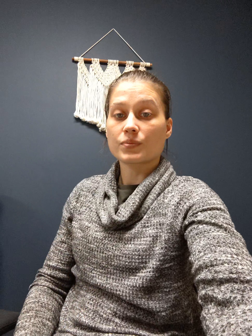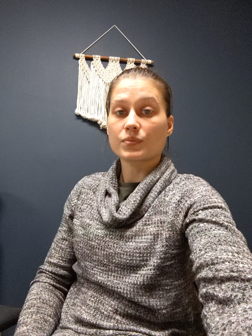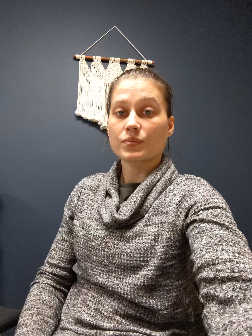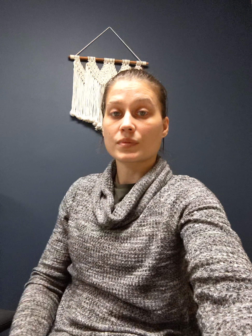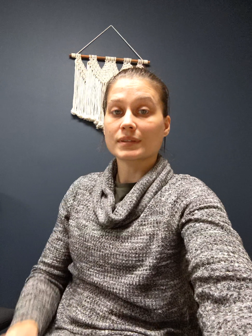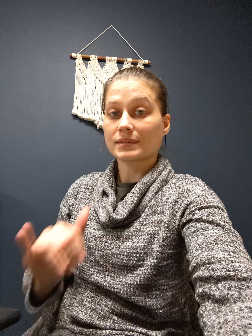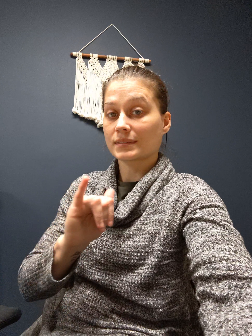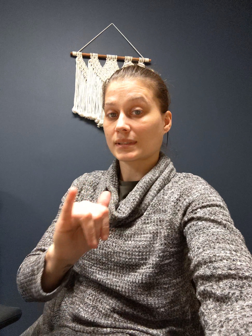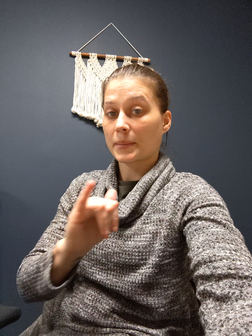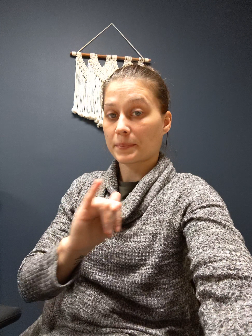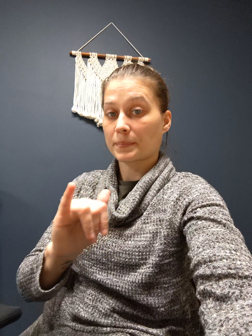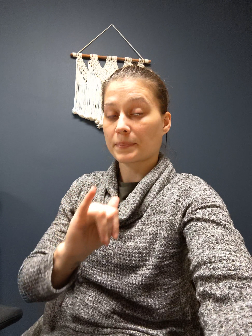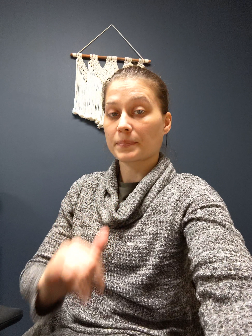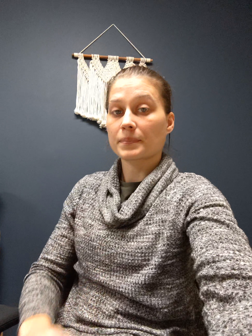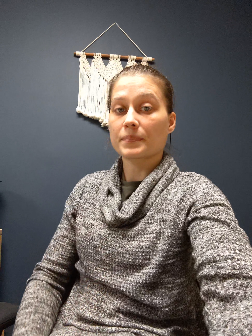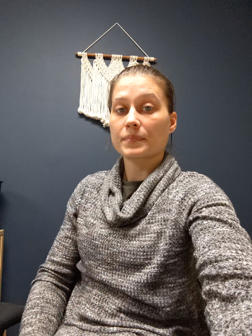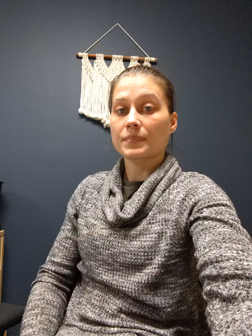same